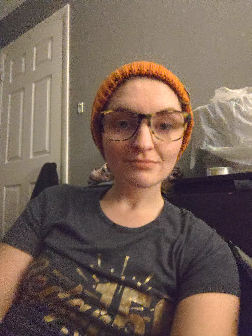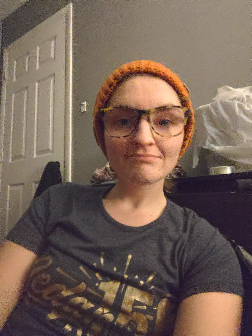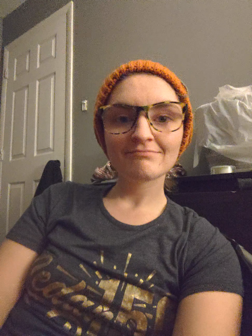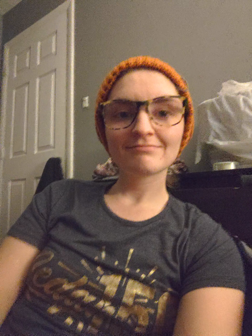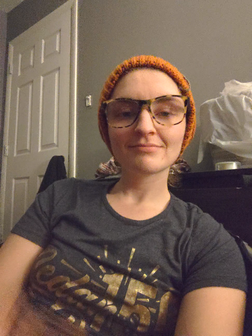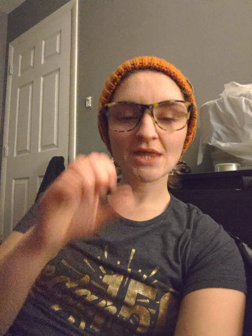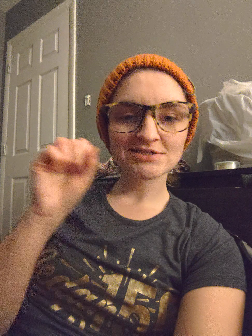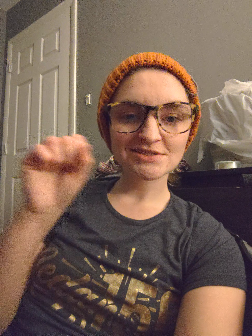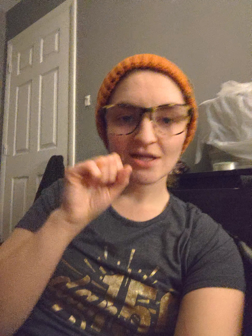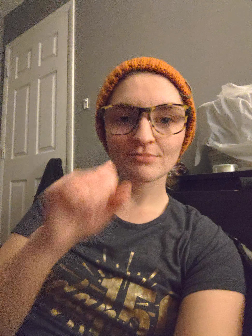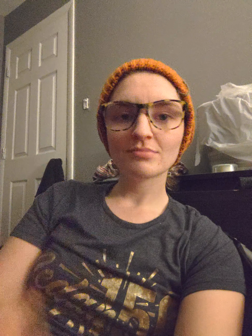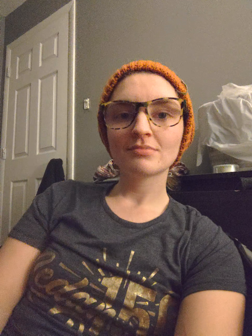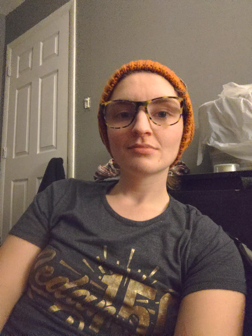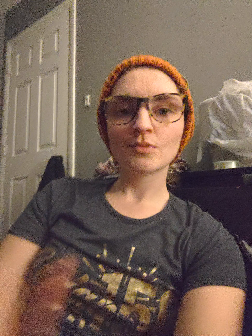carrot